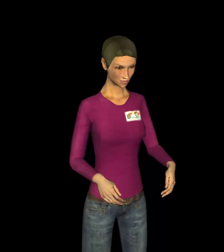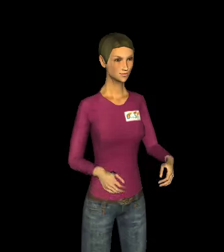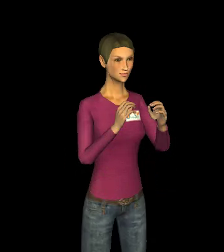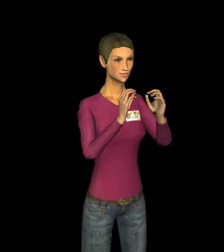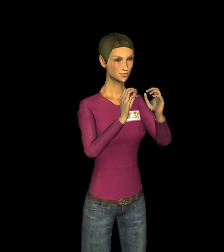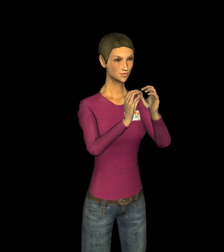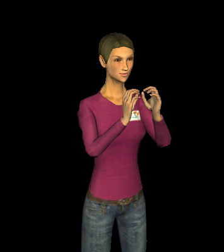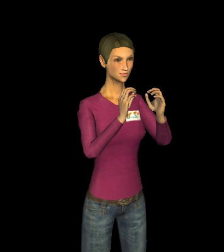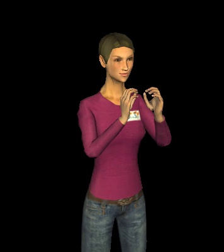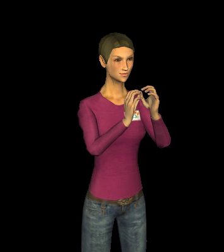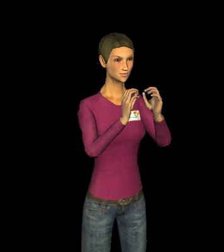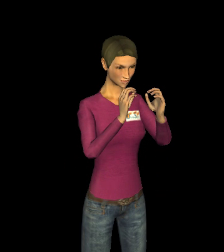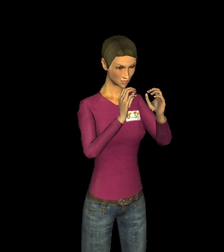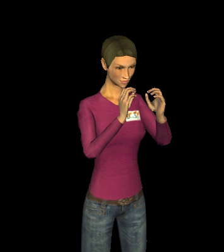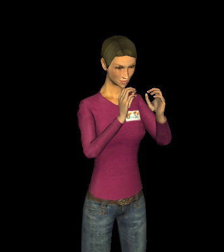تواصل